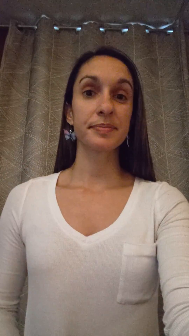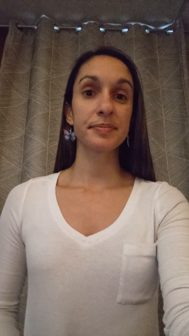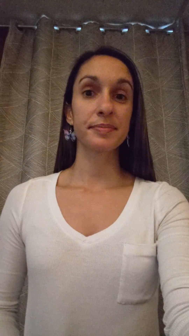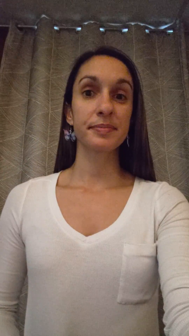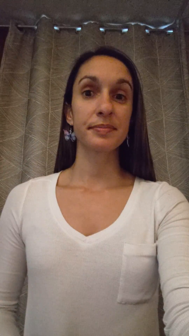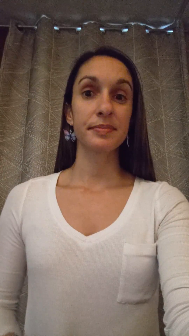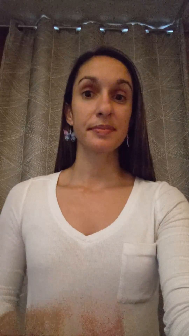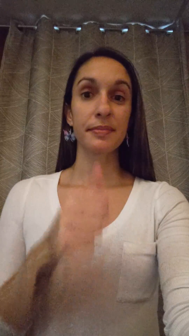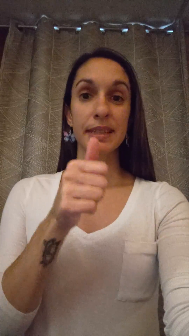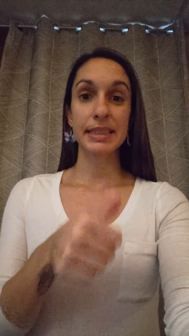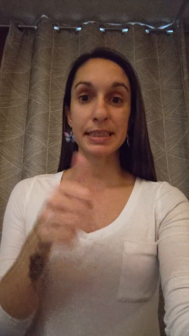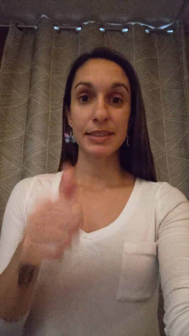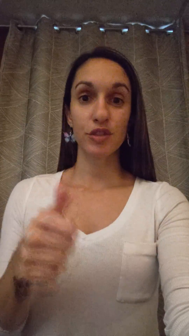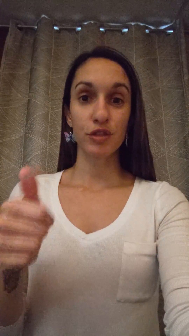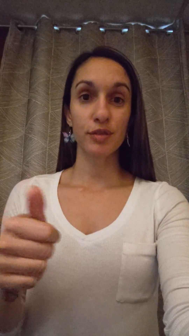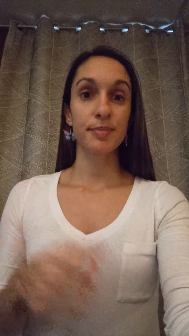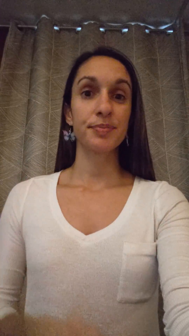each